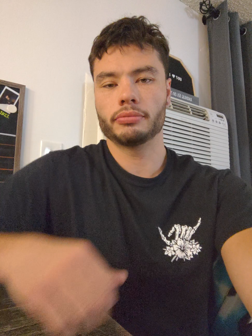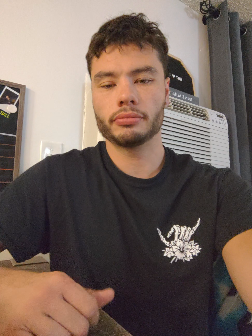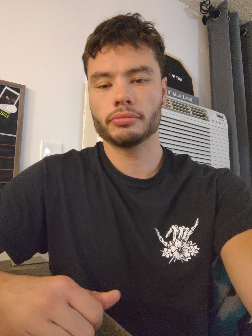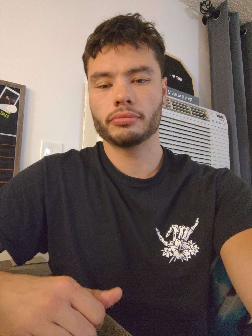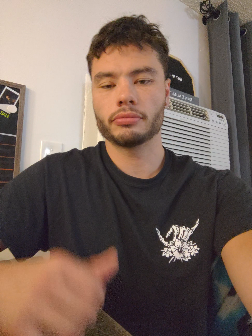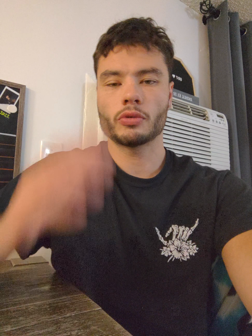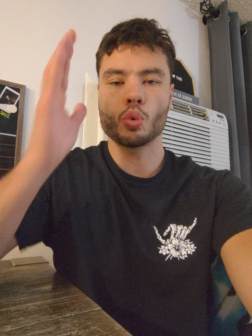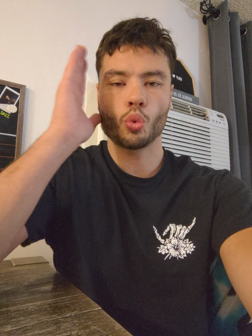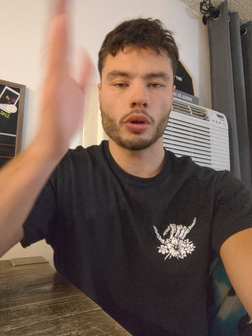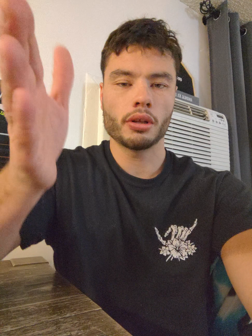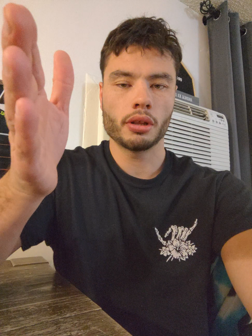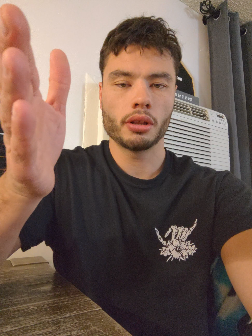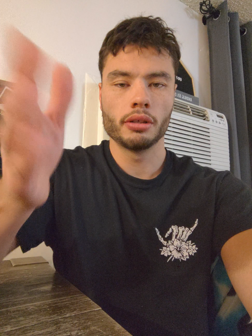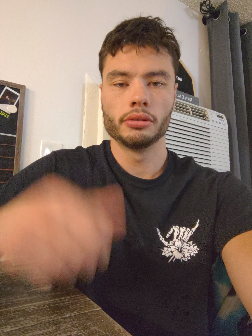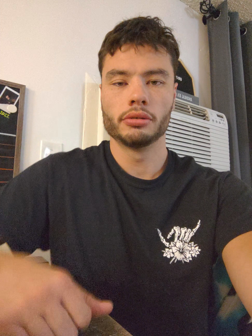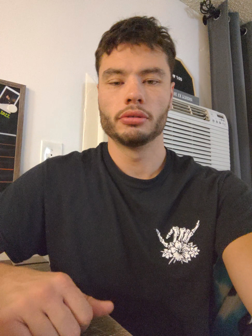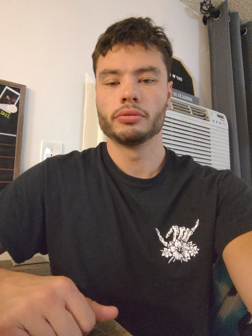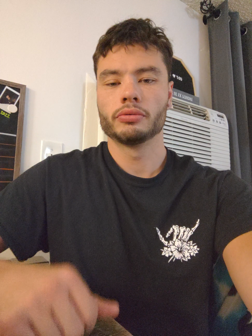will